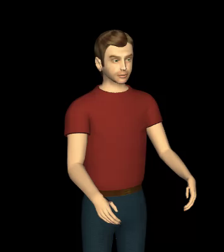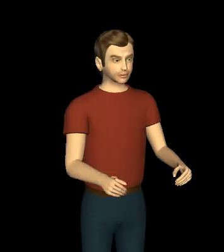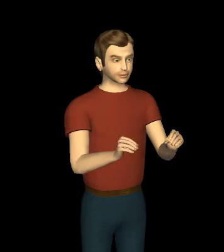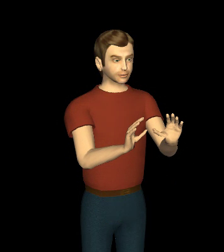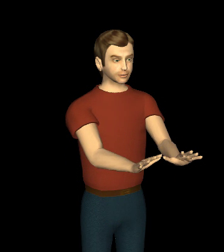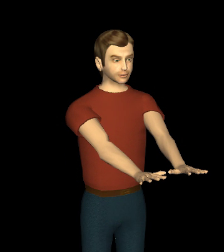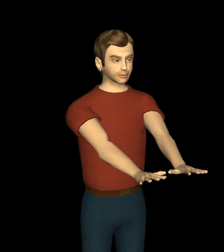يتخلى